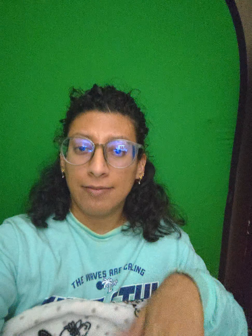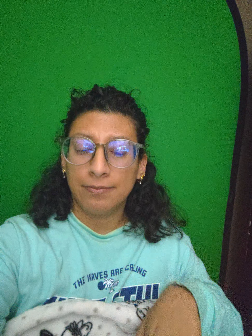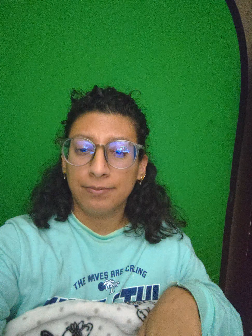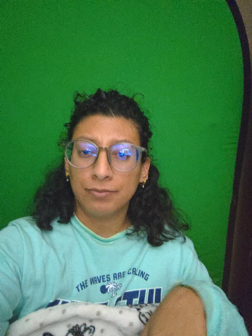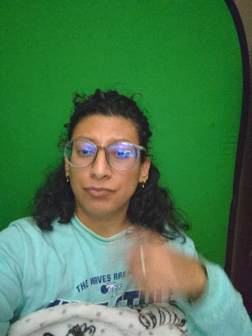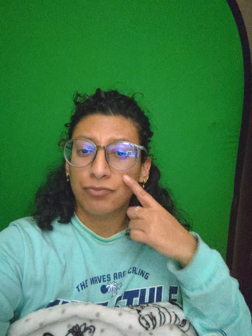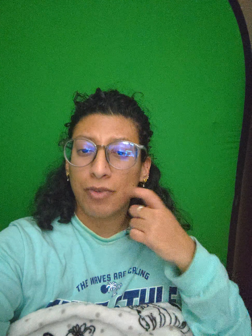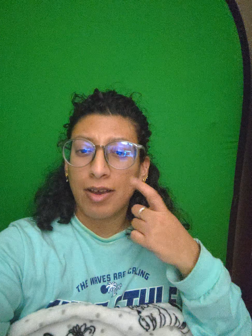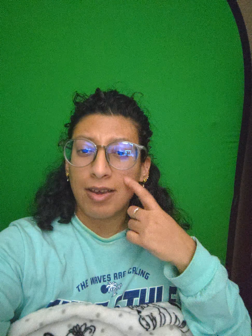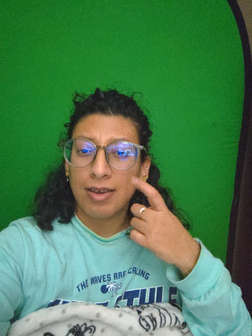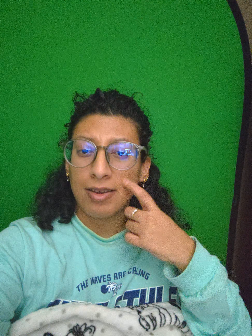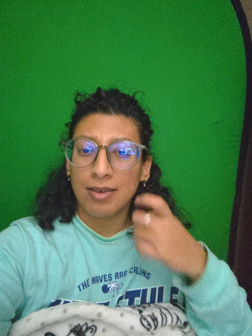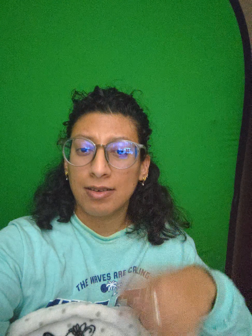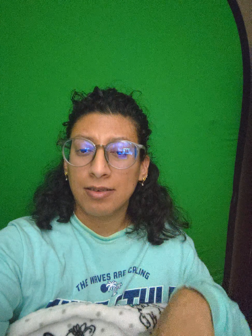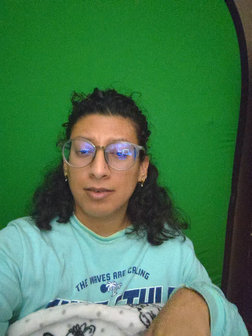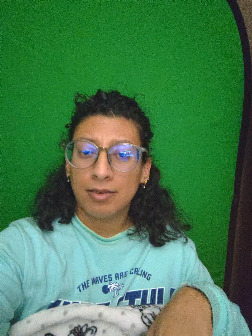cry